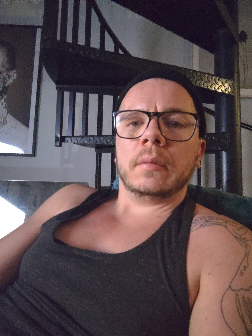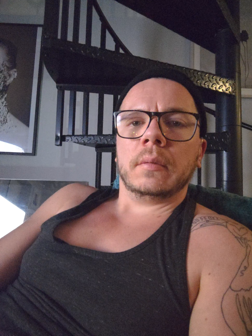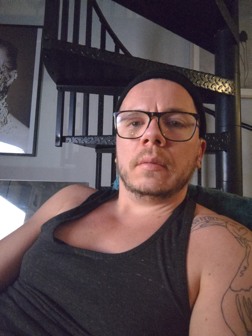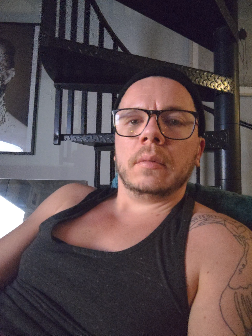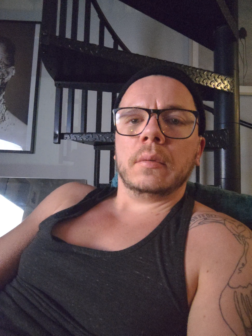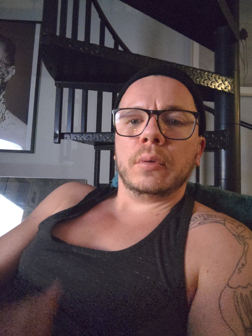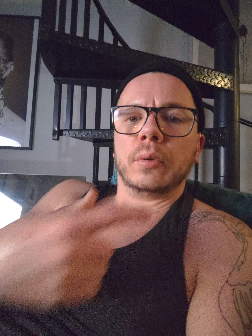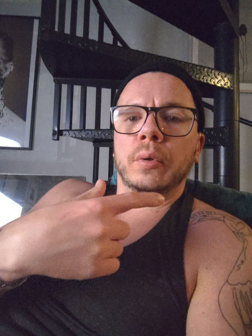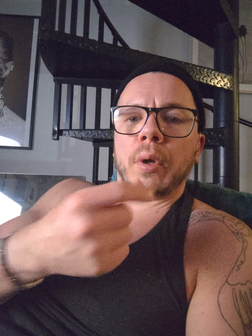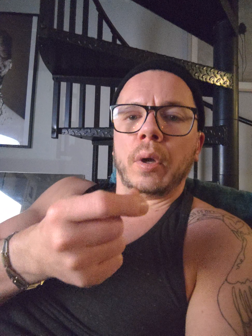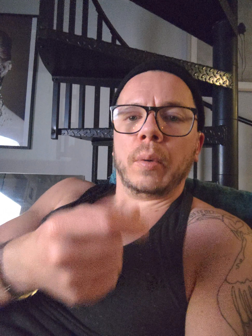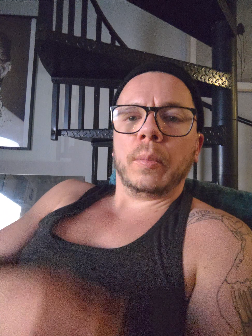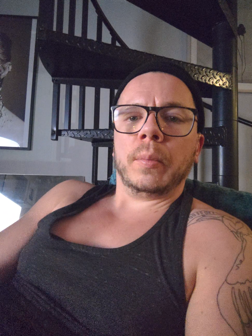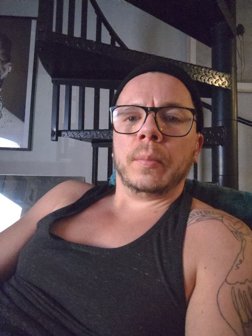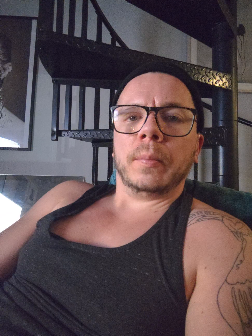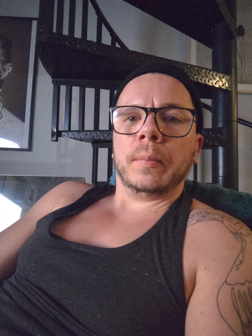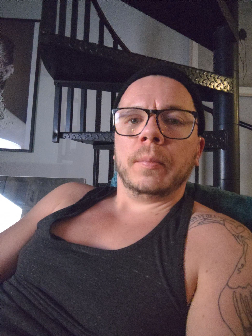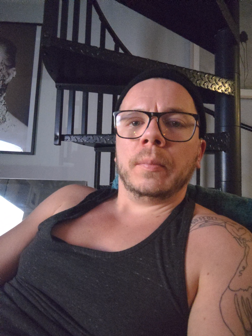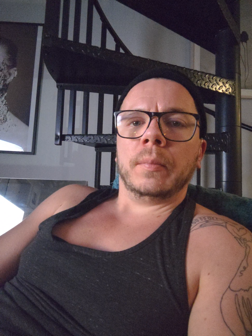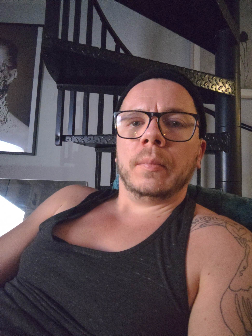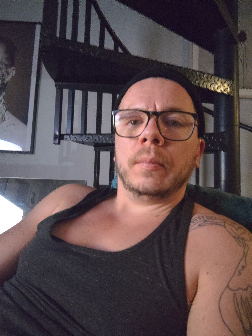go